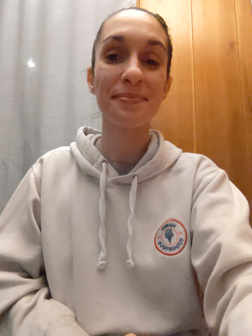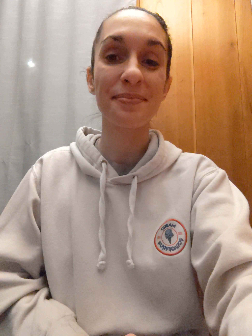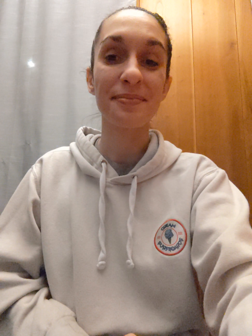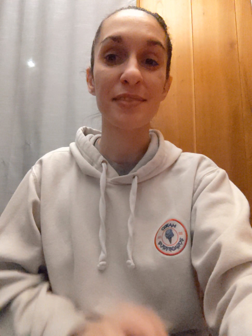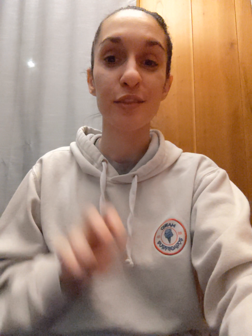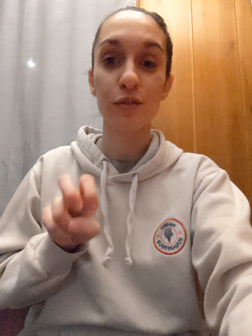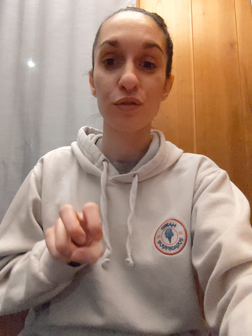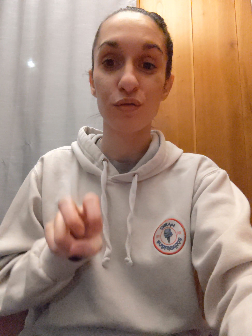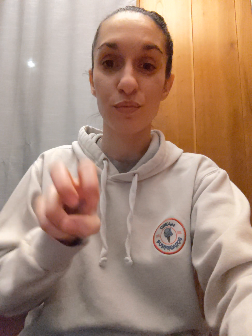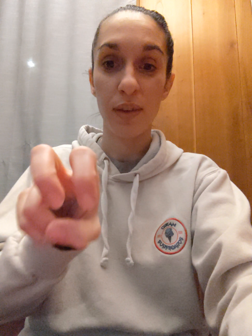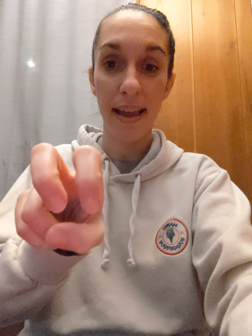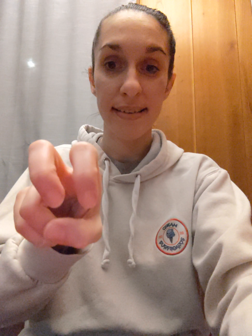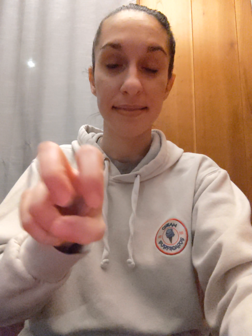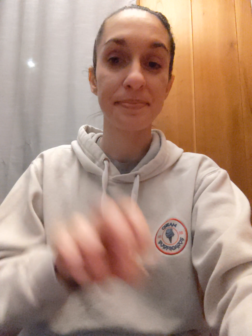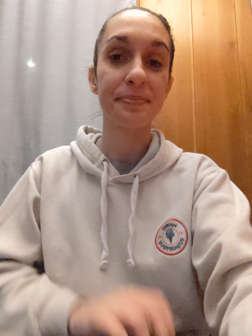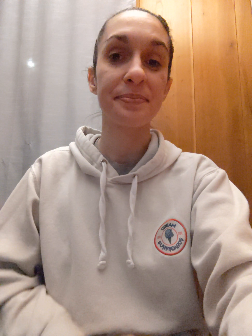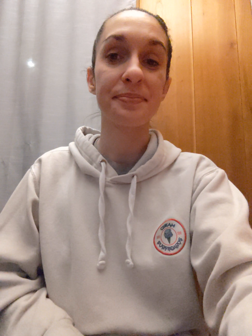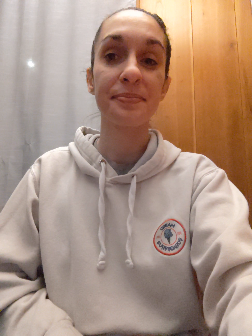ride